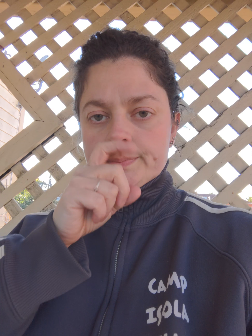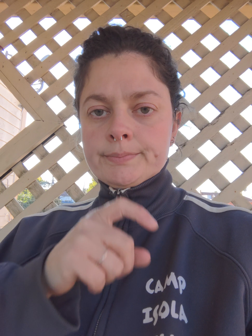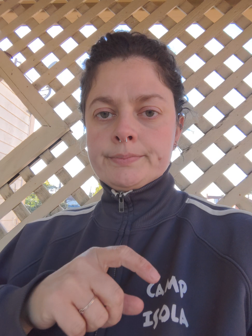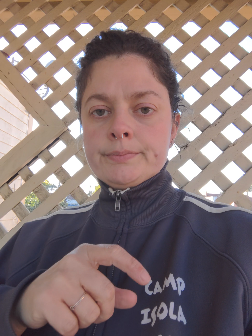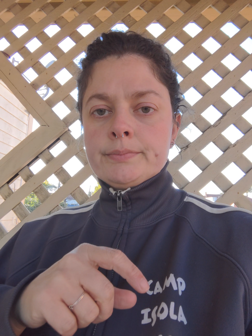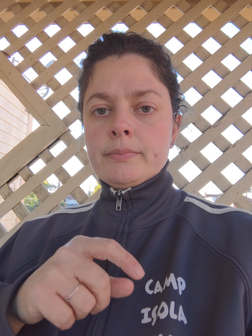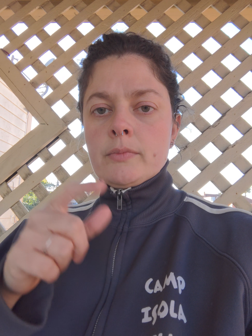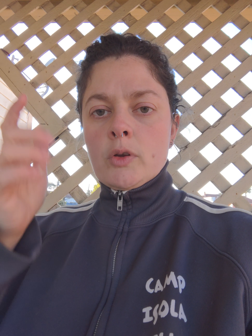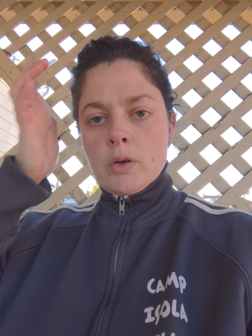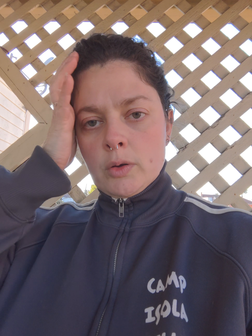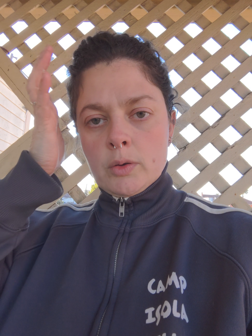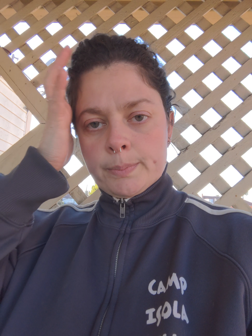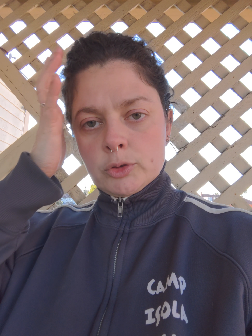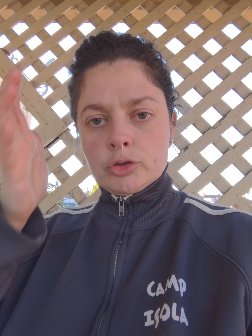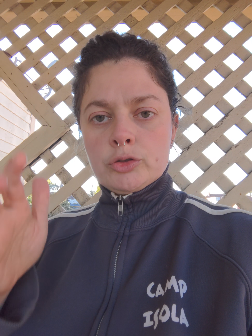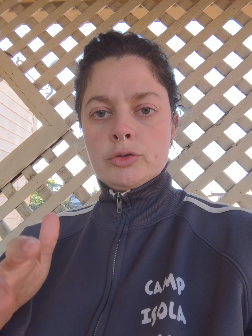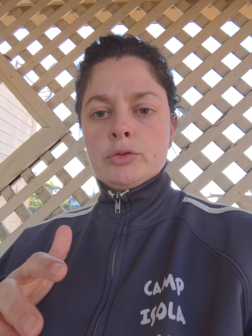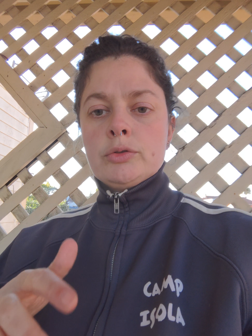garbage